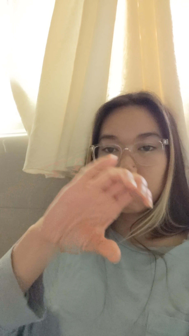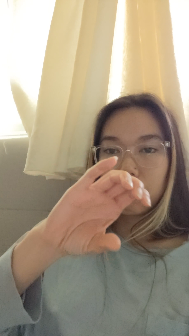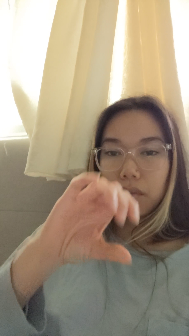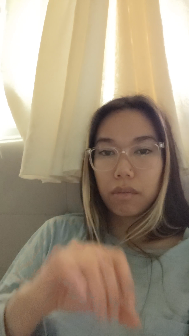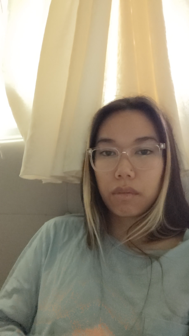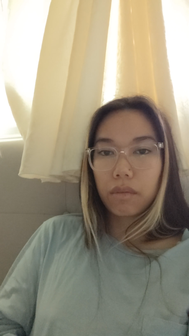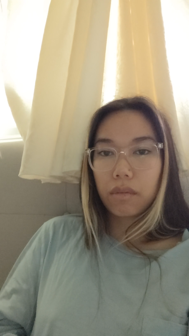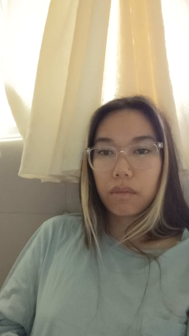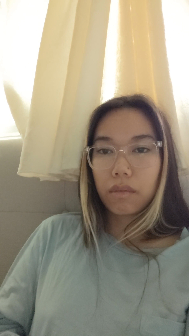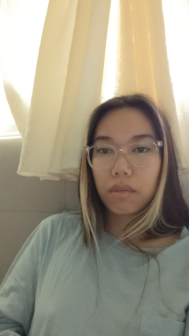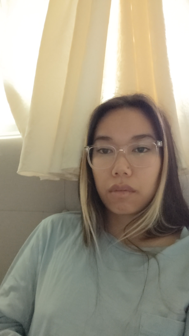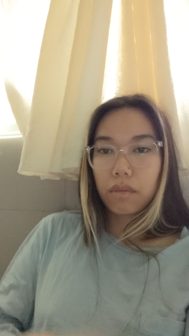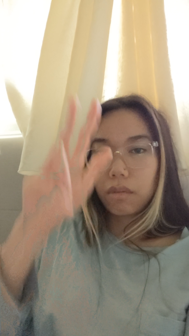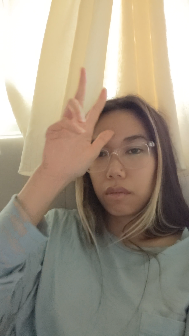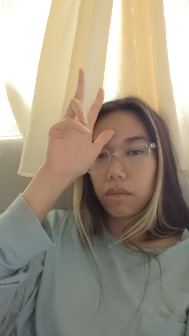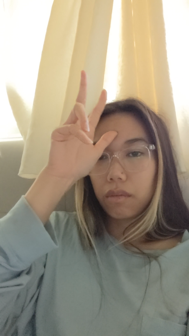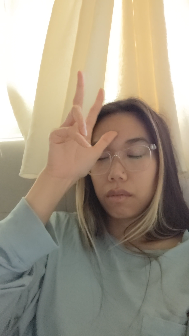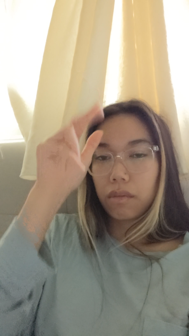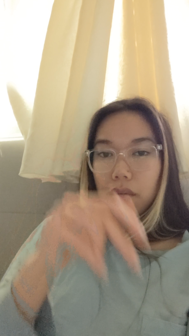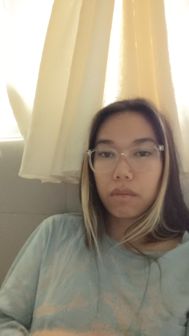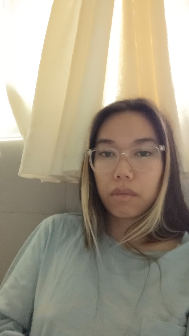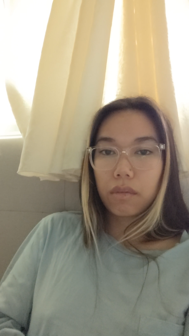rooster